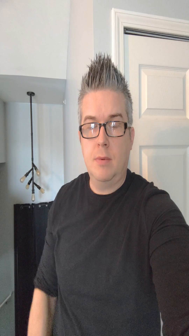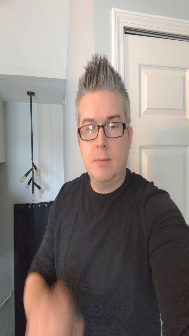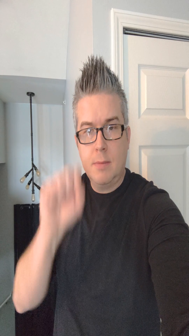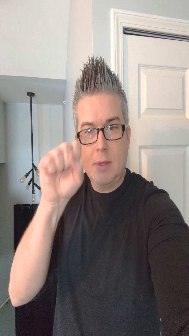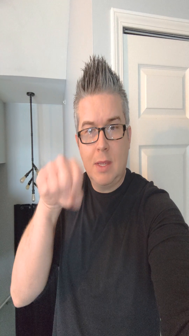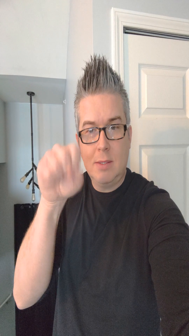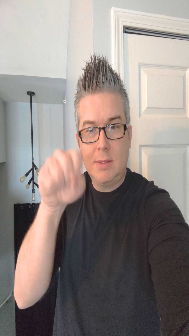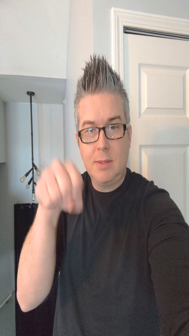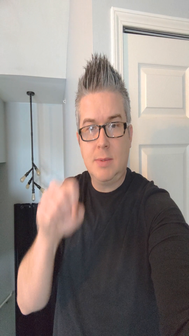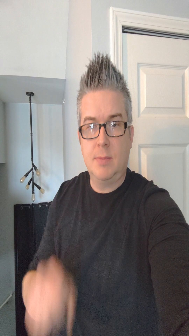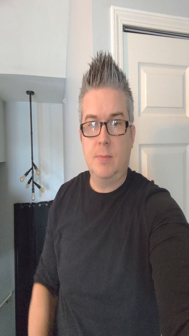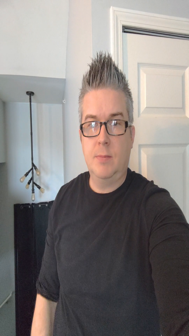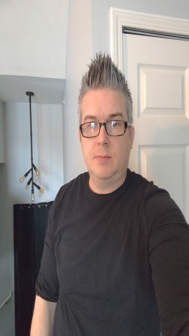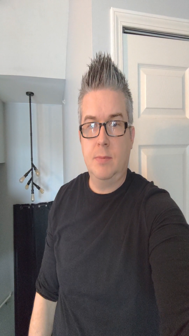yes